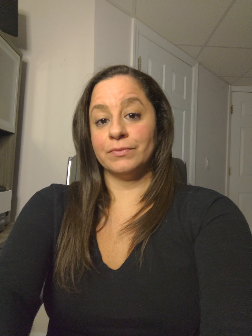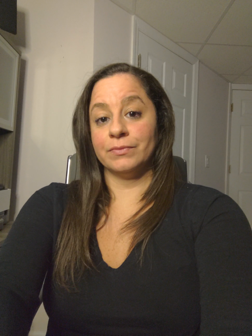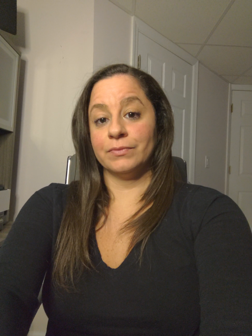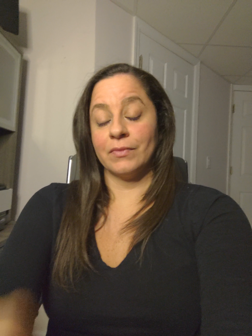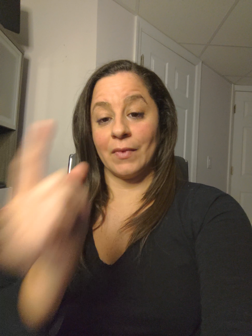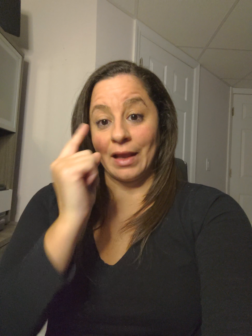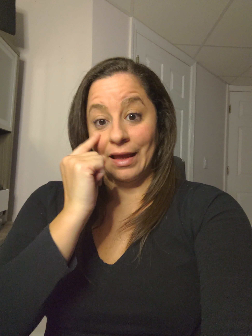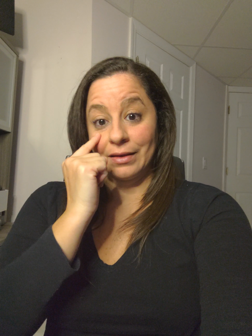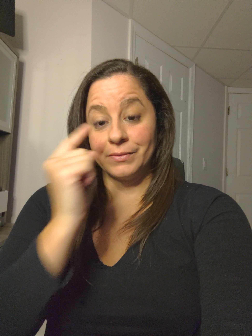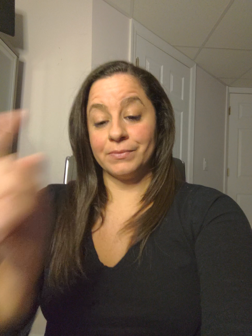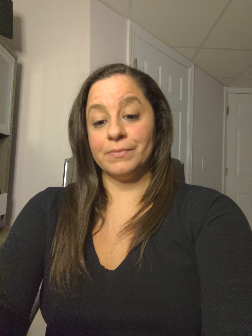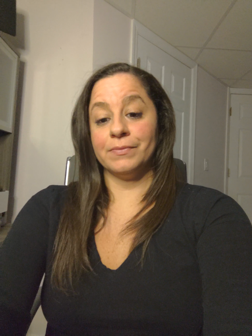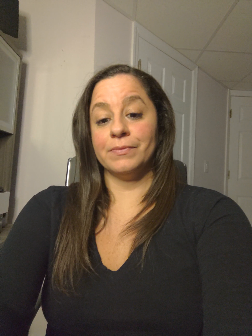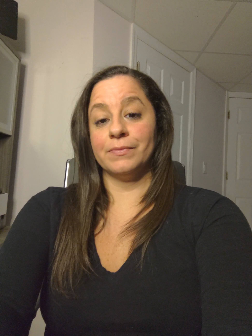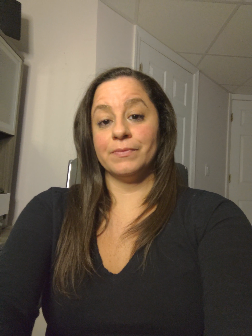eye